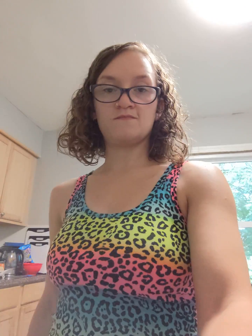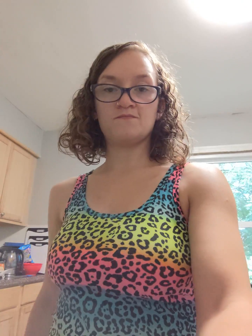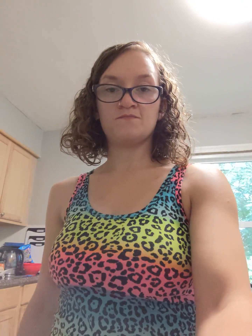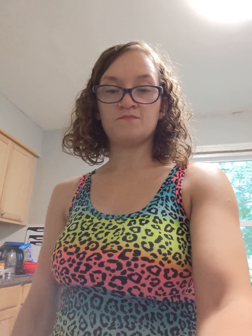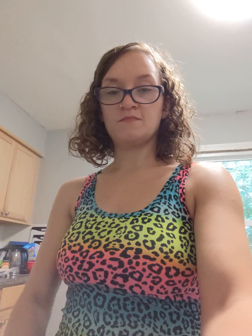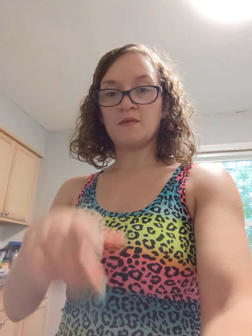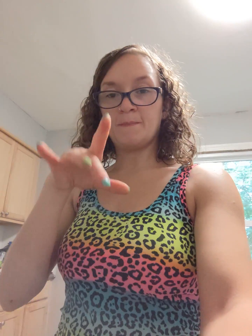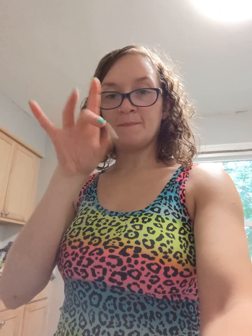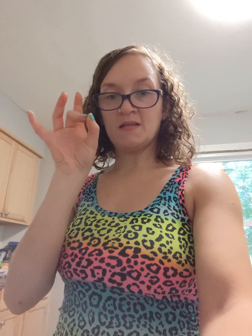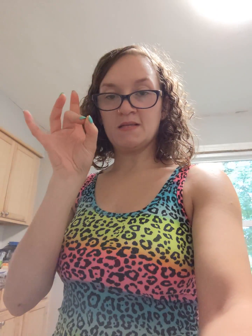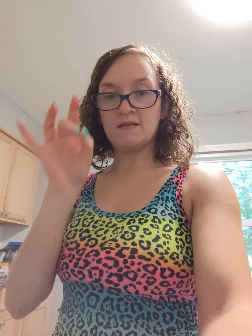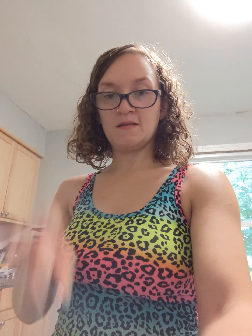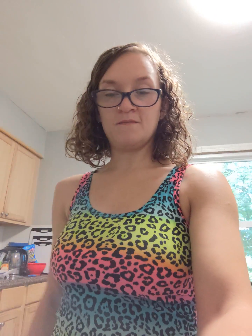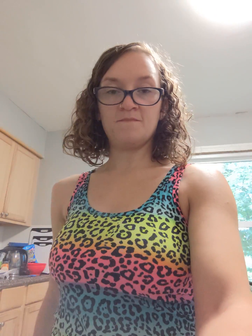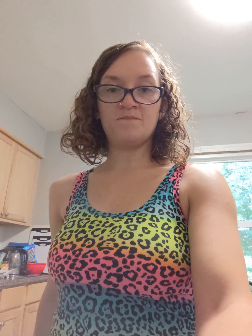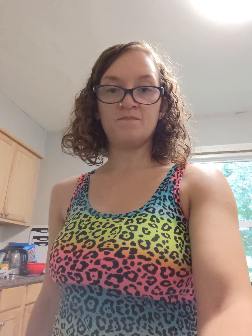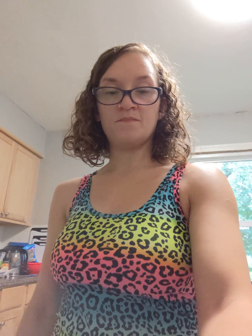pick